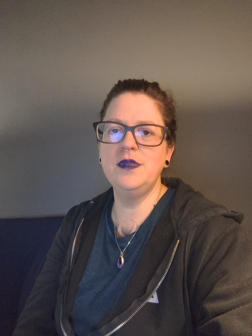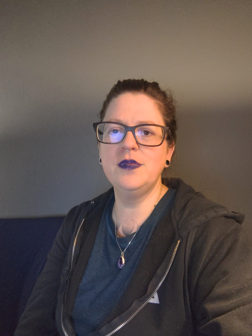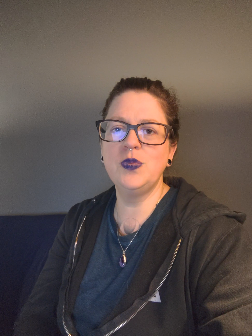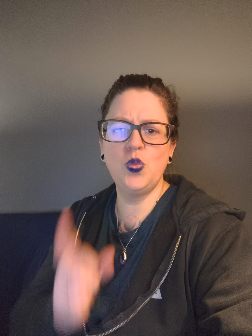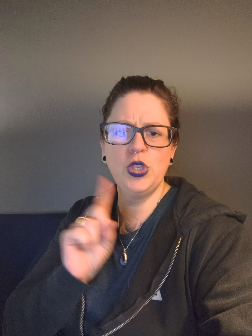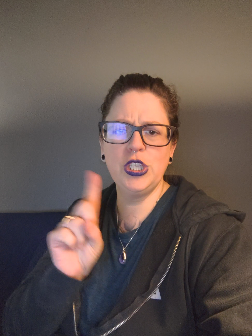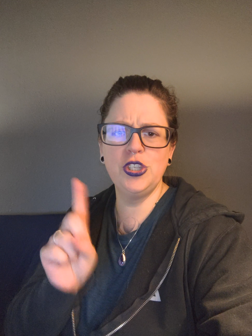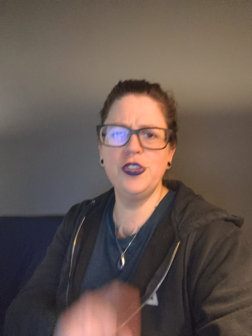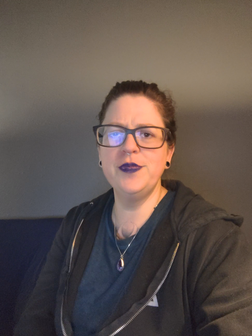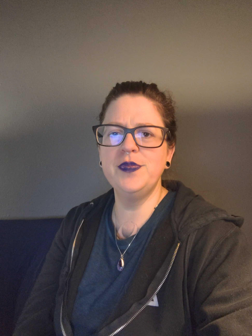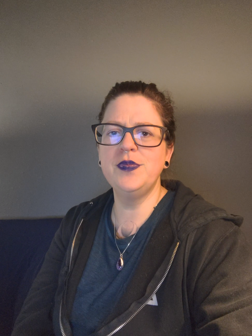where